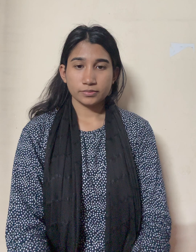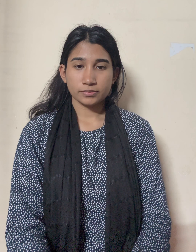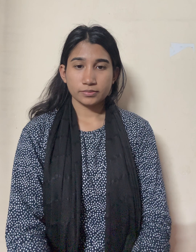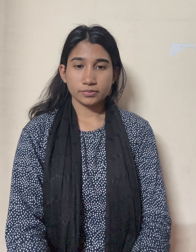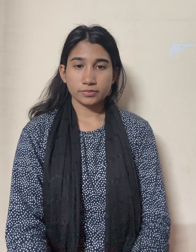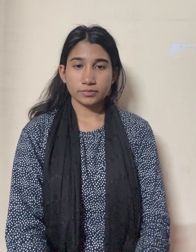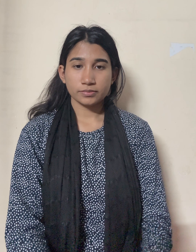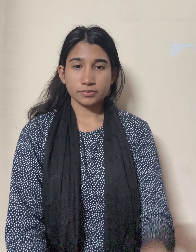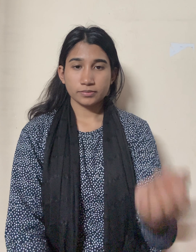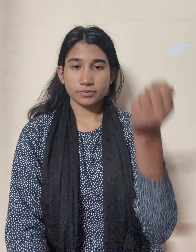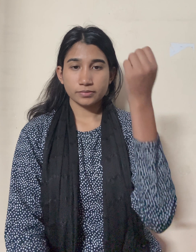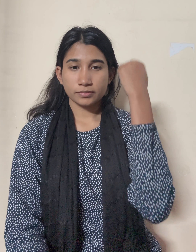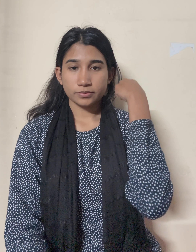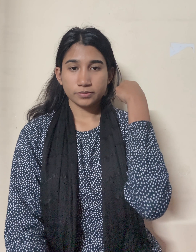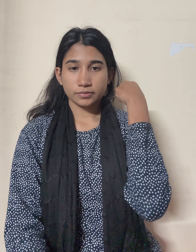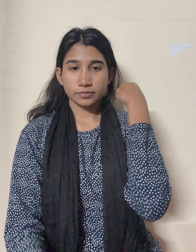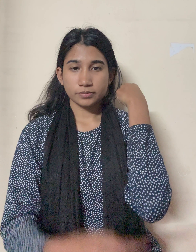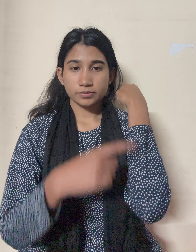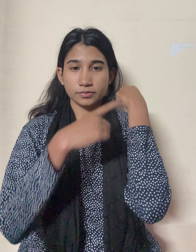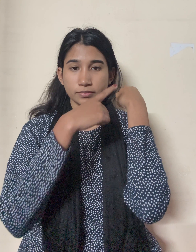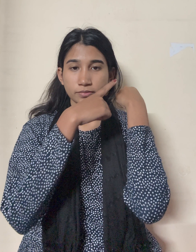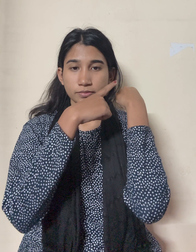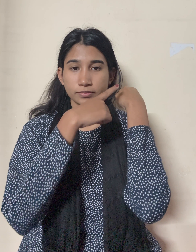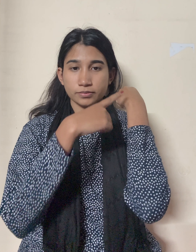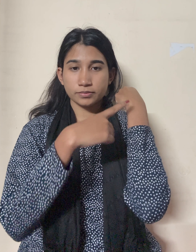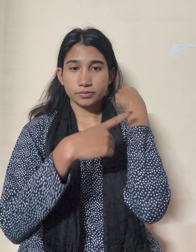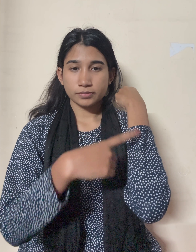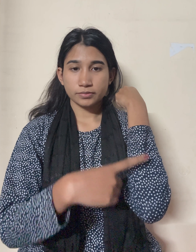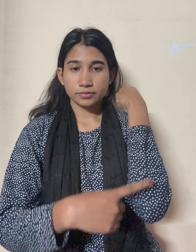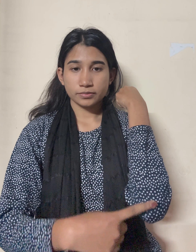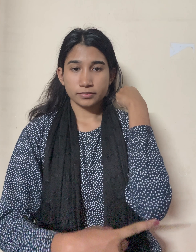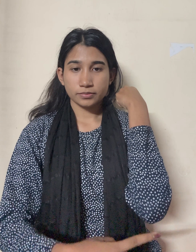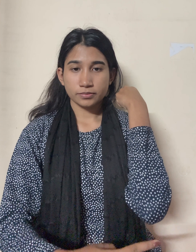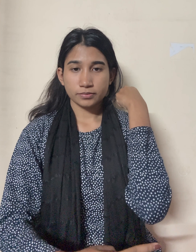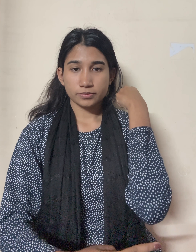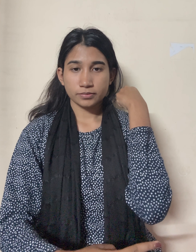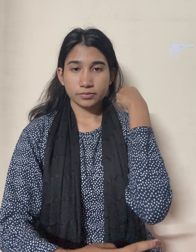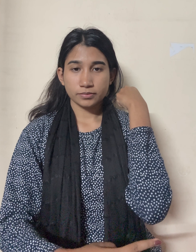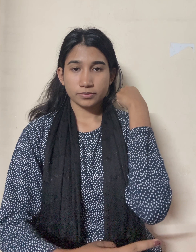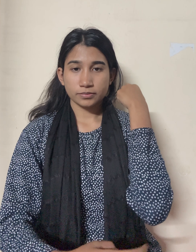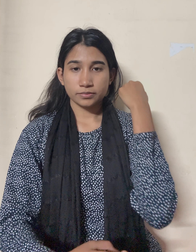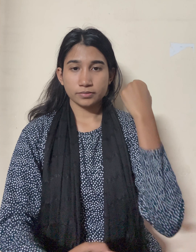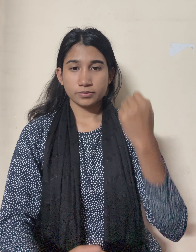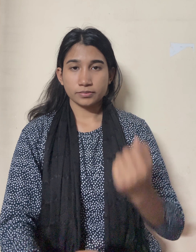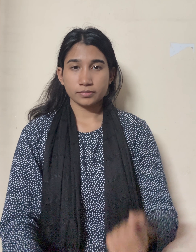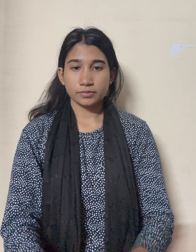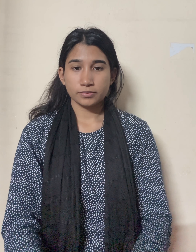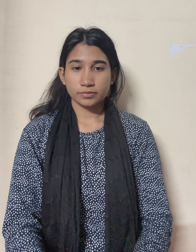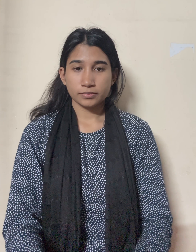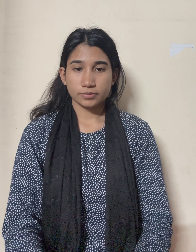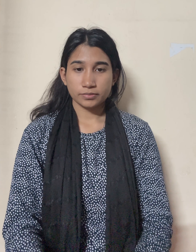হাসপাতাল